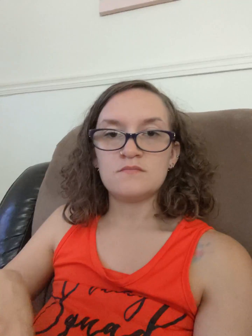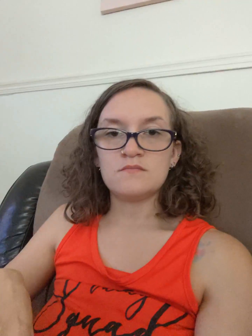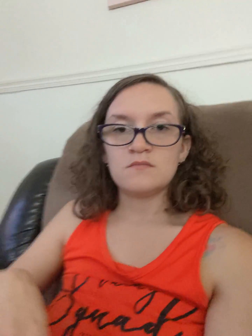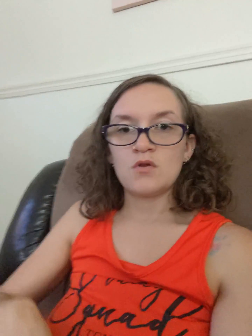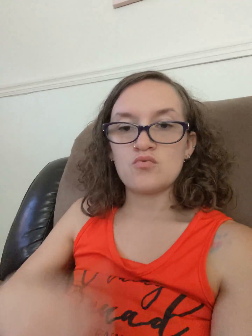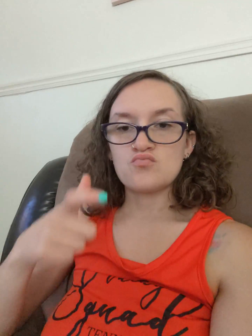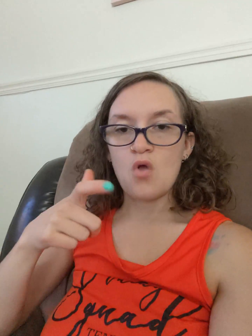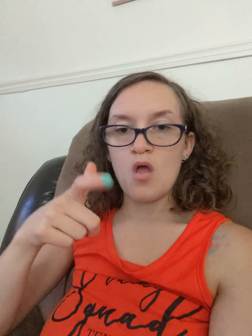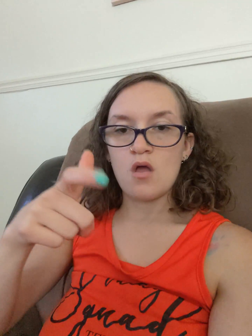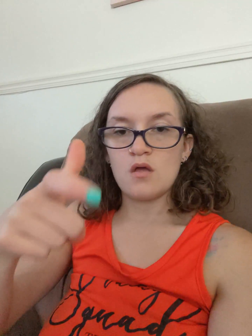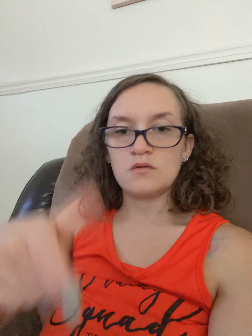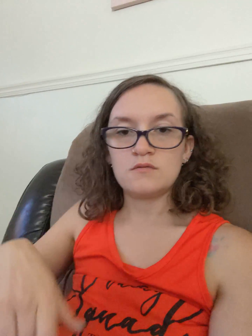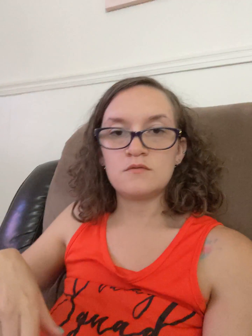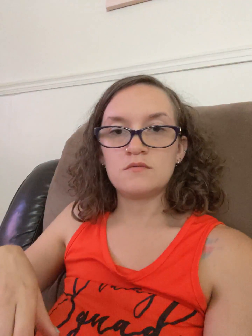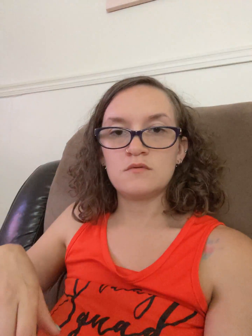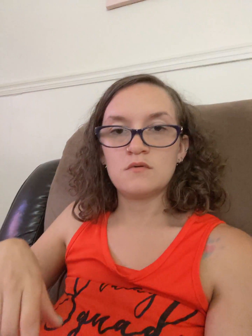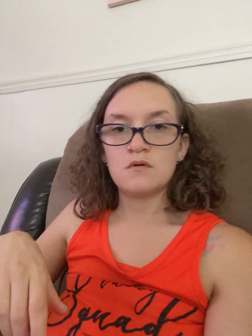run